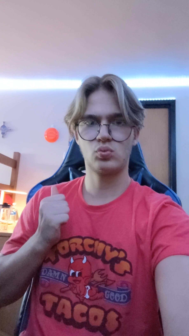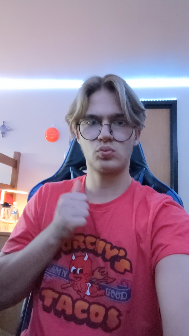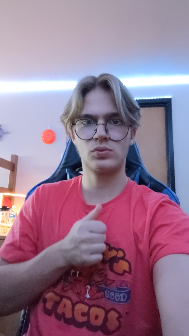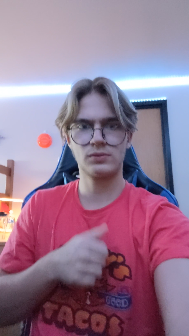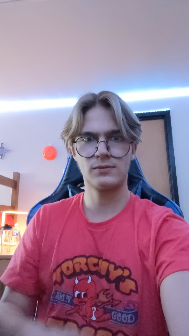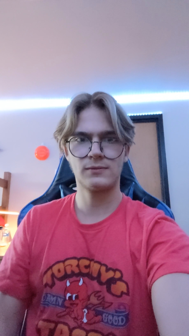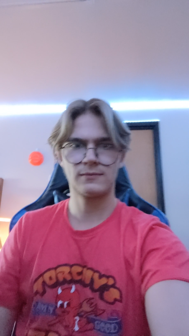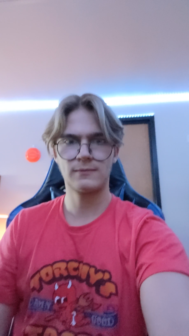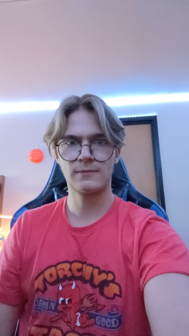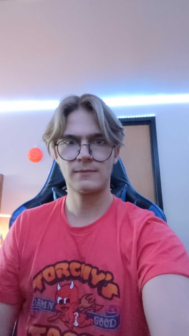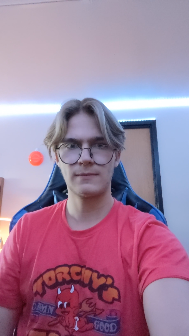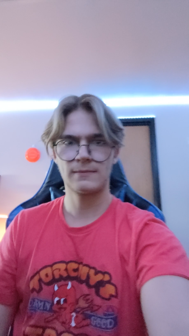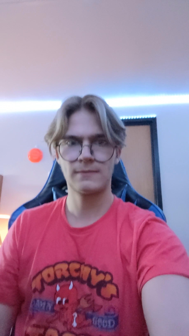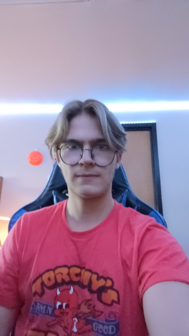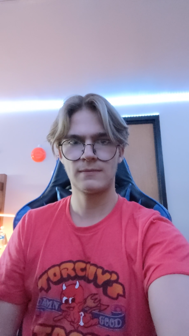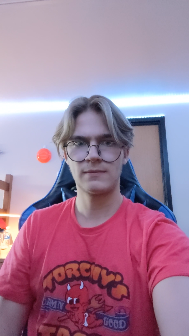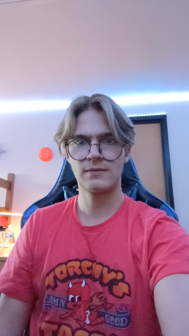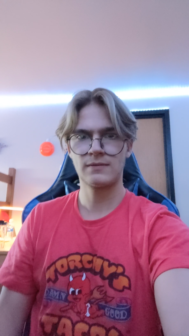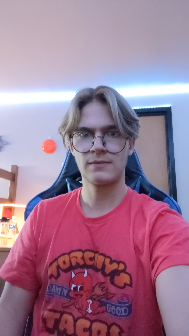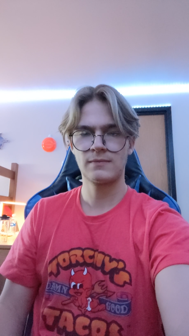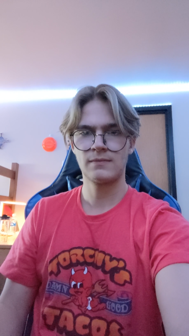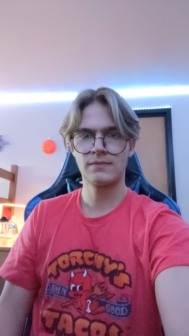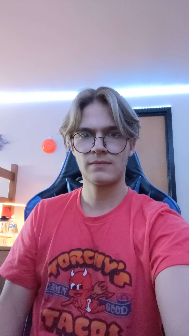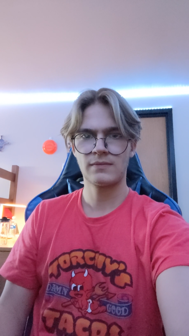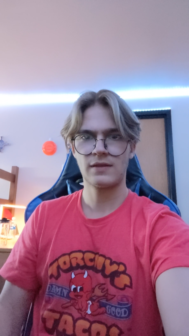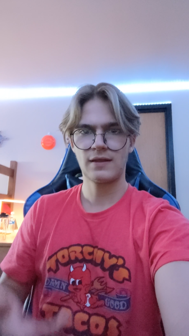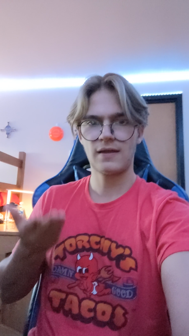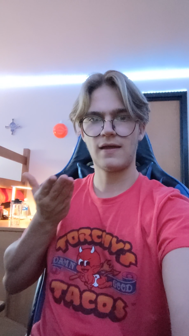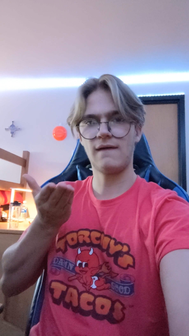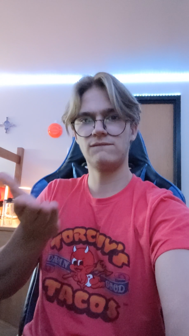oven